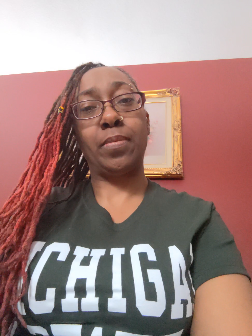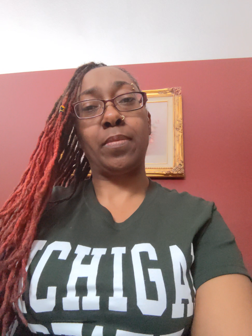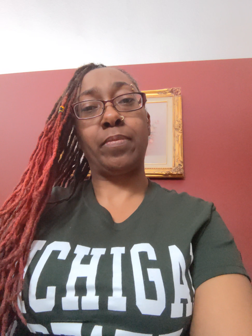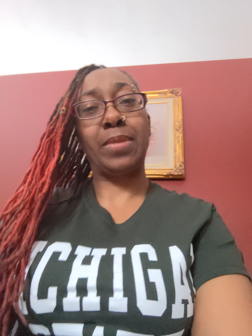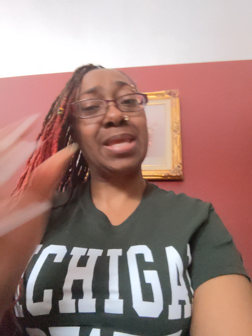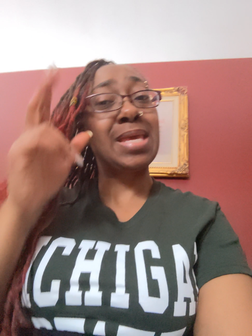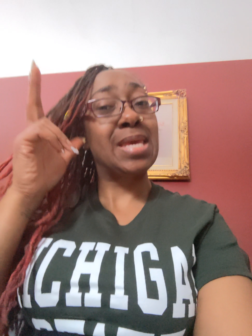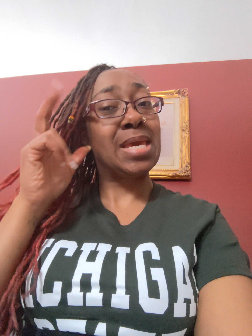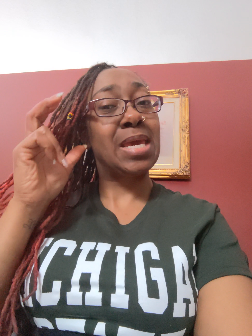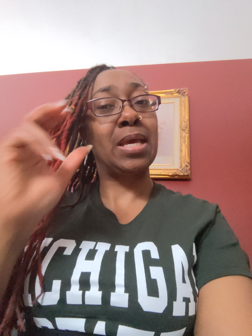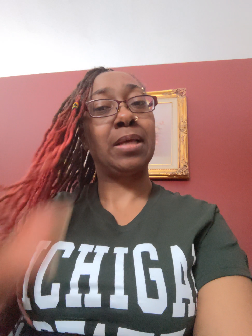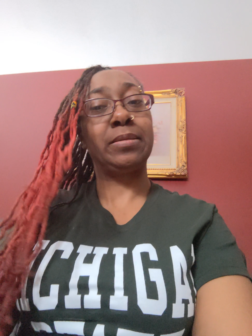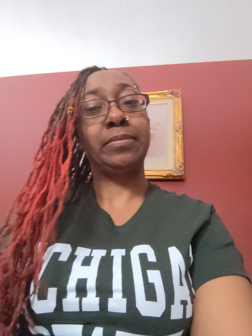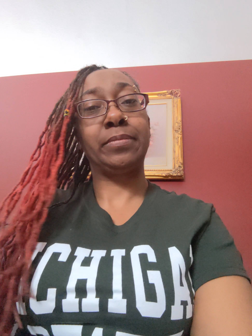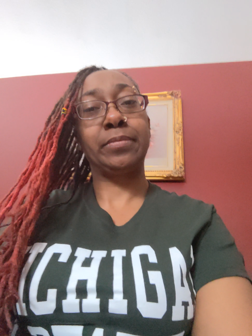hear